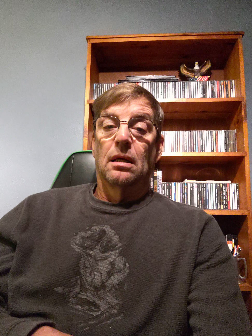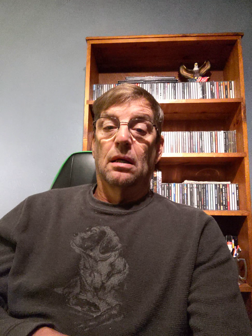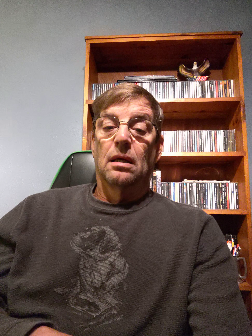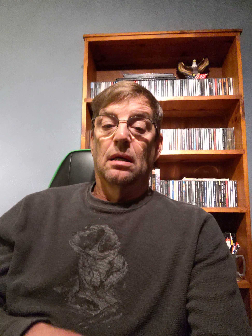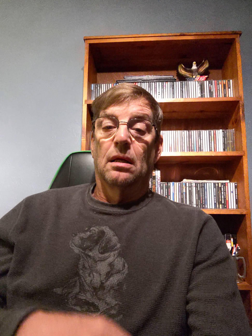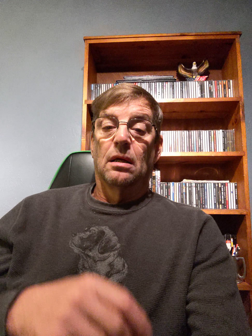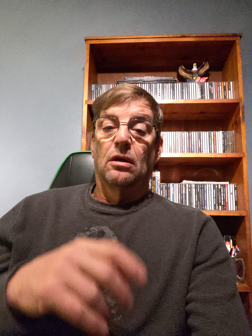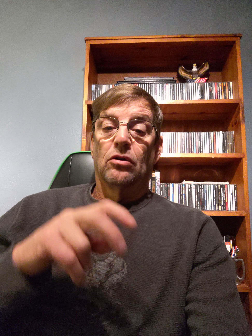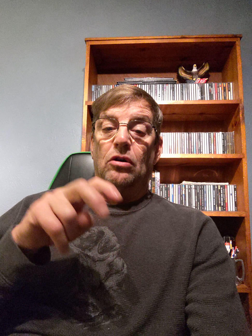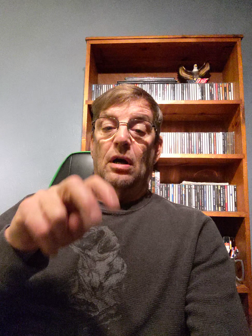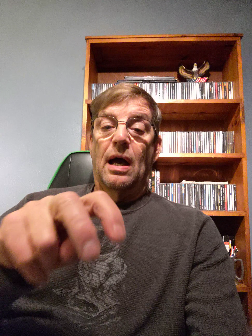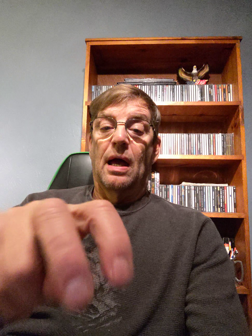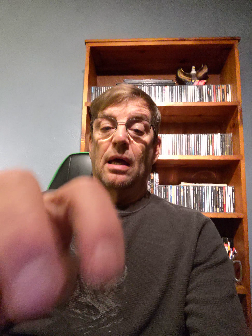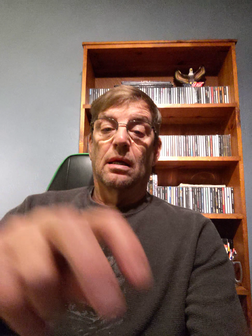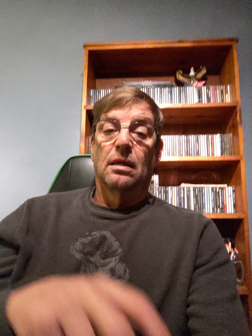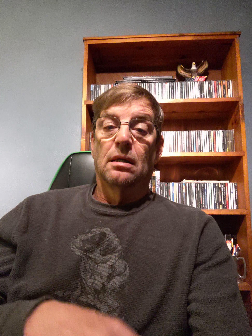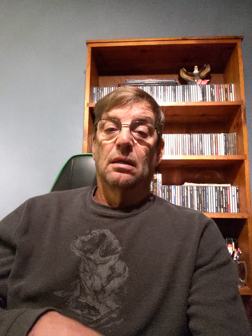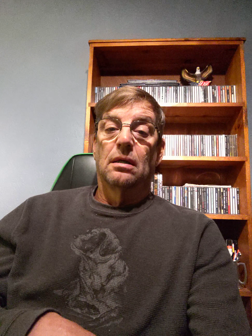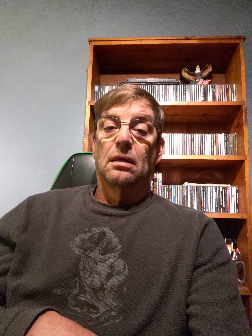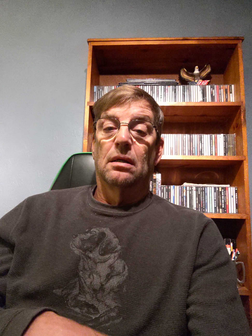ride